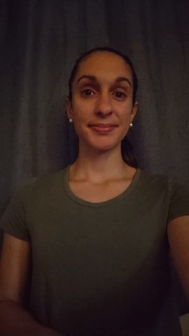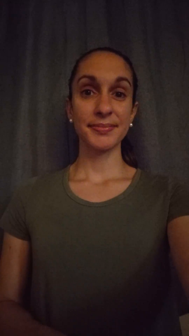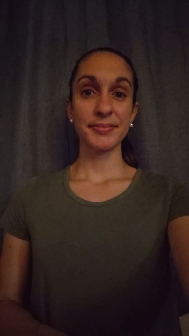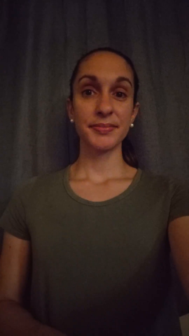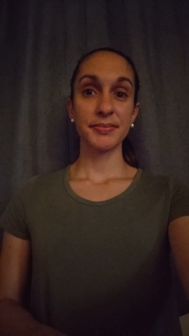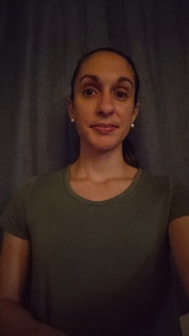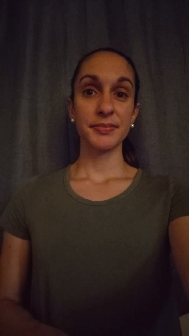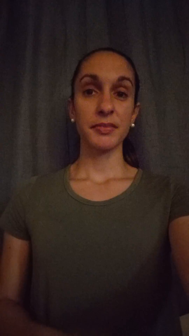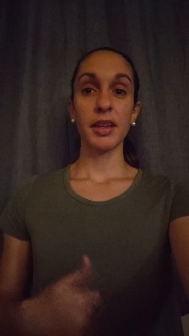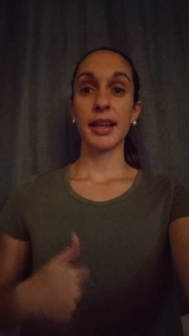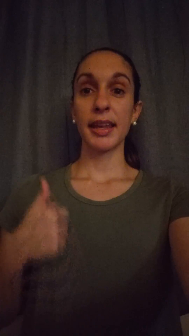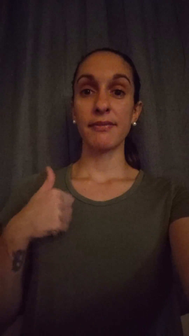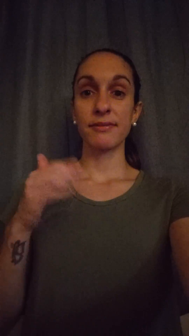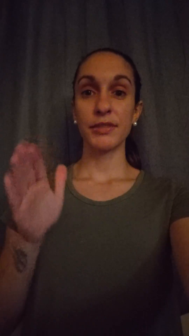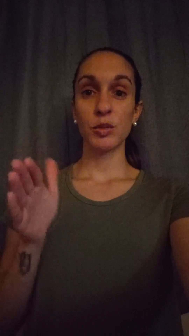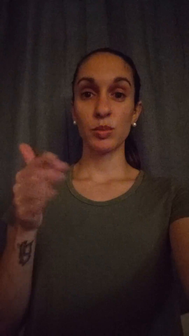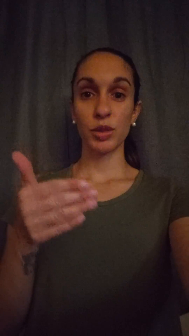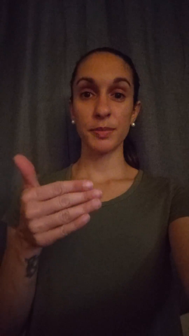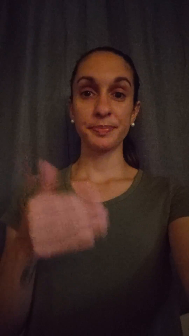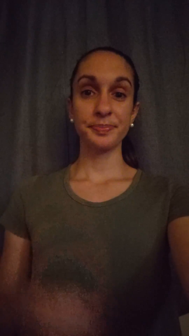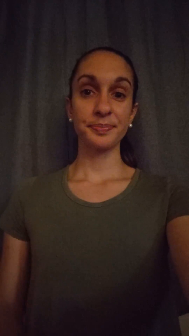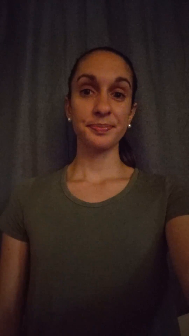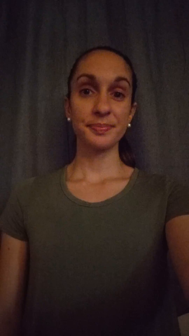living room